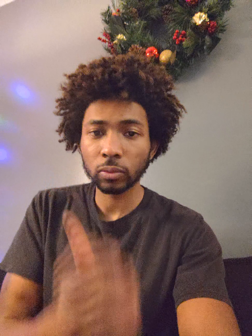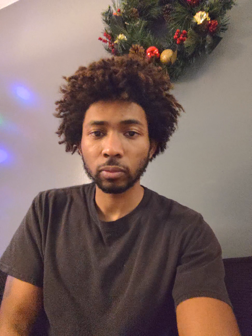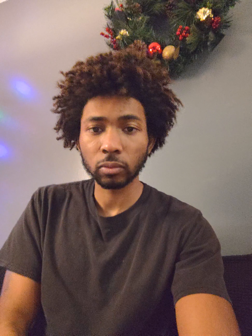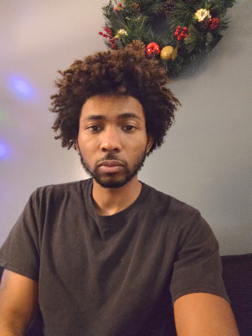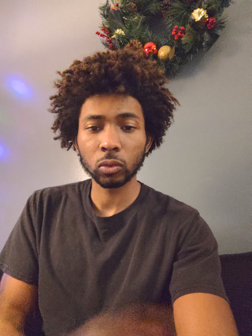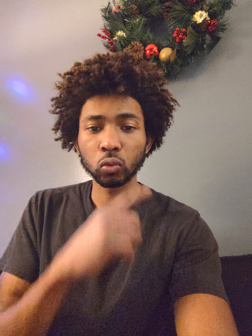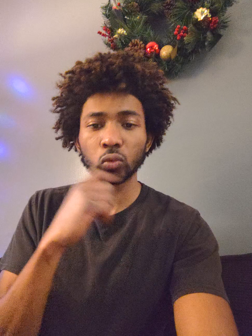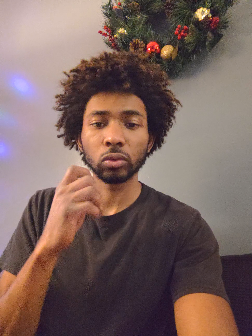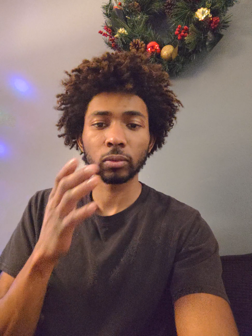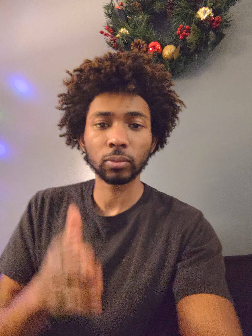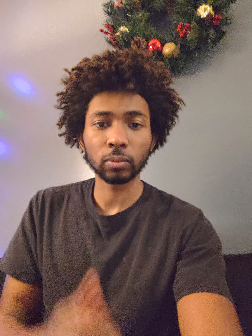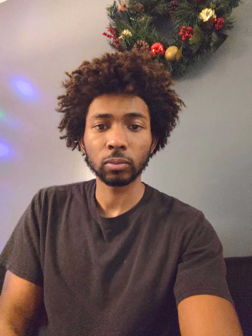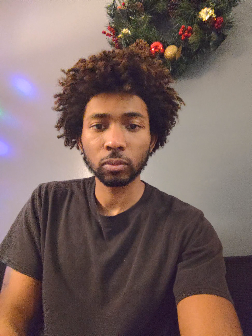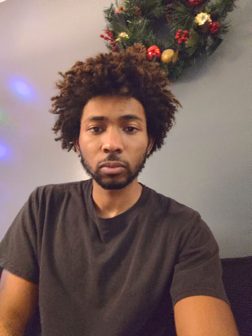dryer